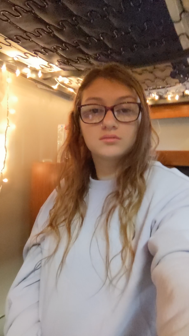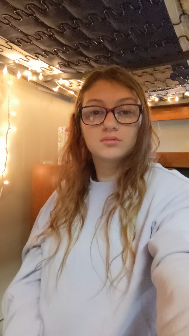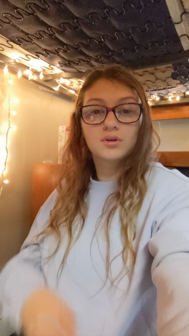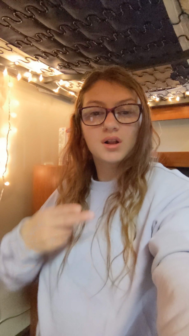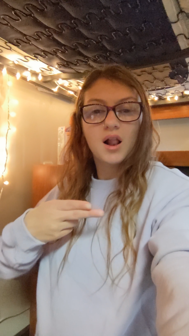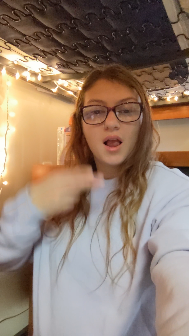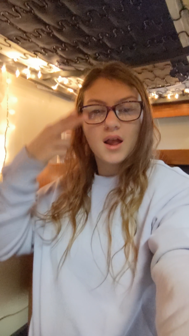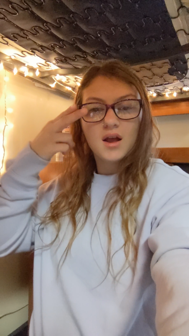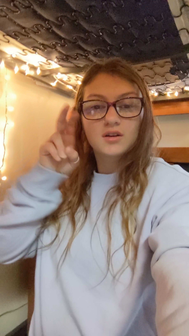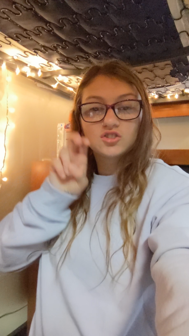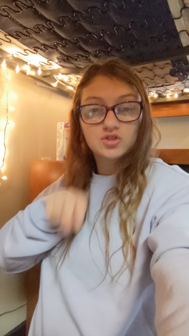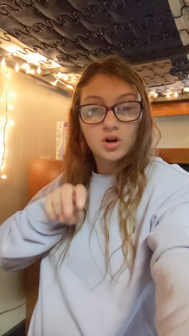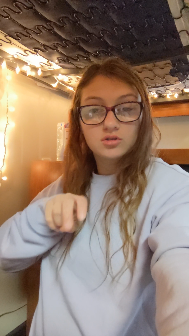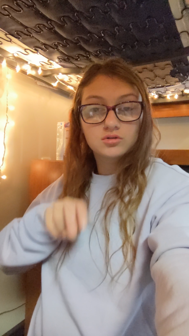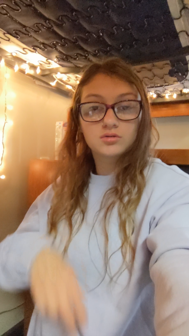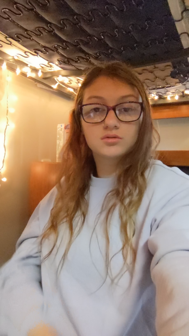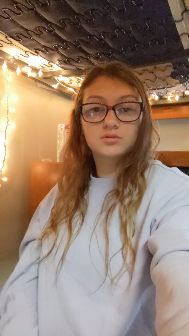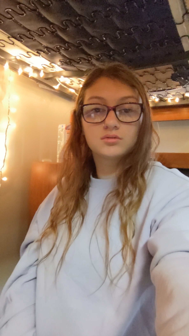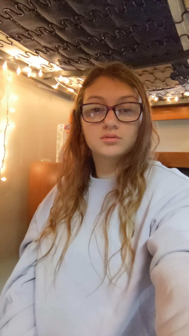high chair